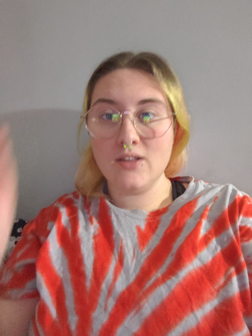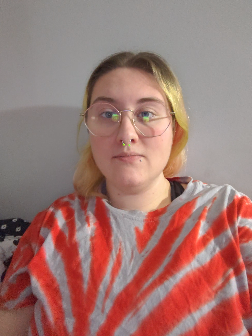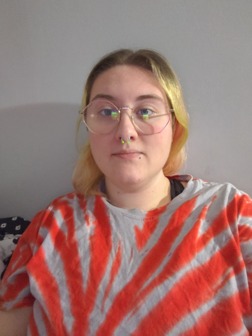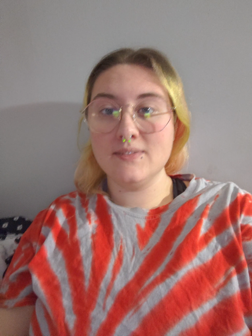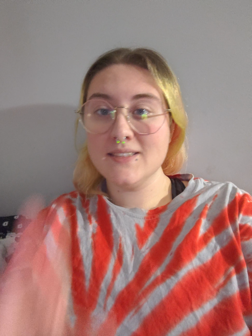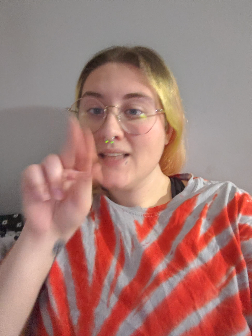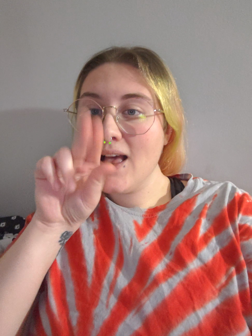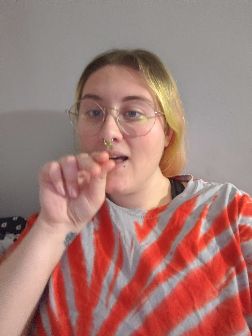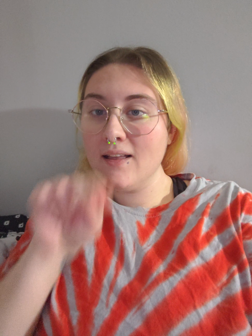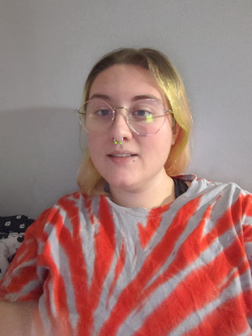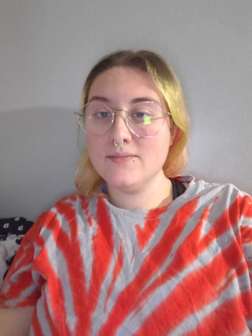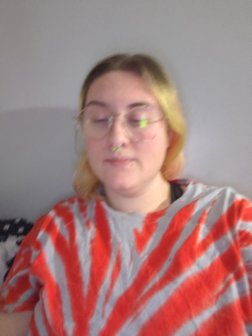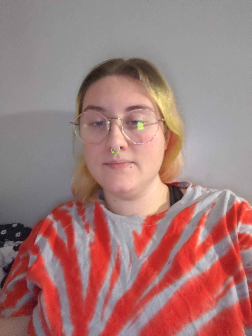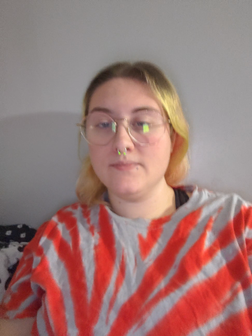duck